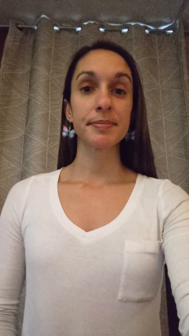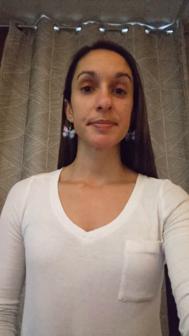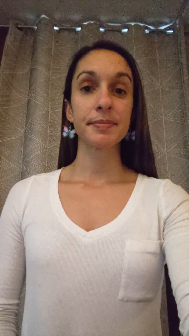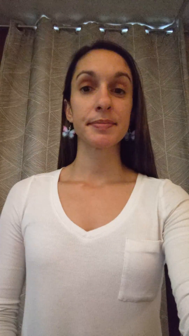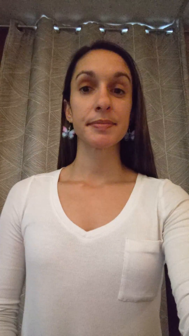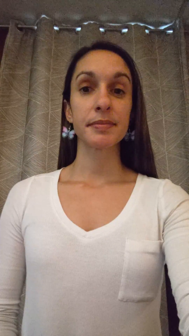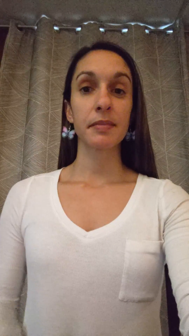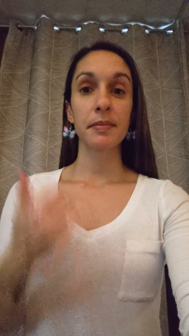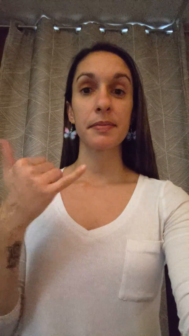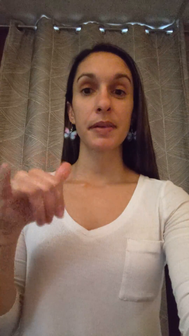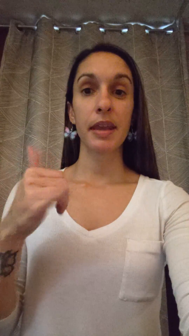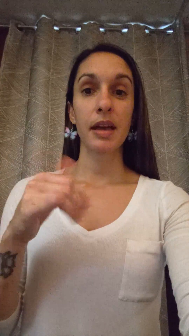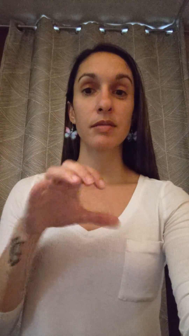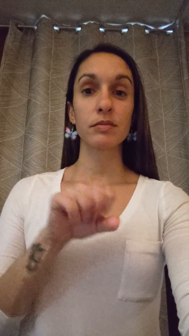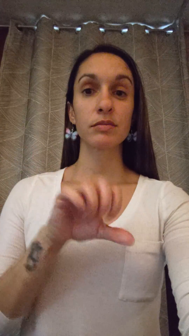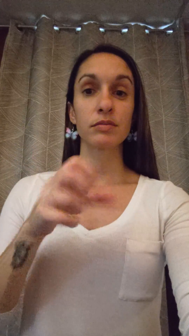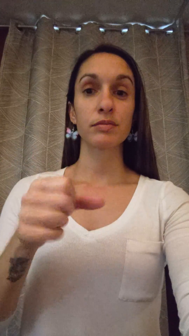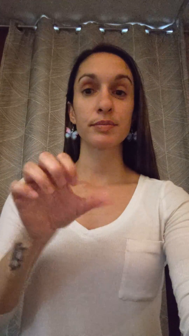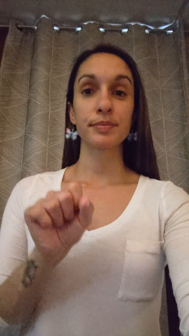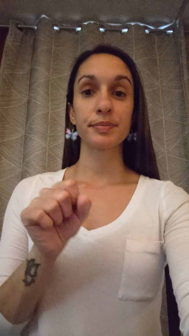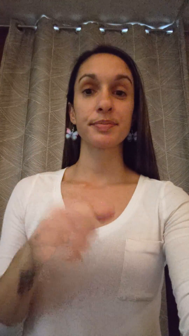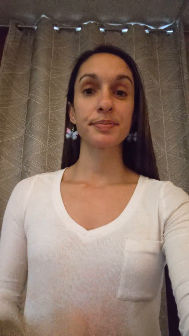play dough